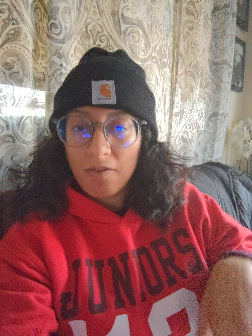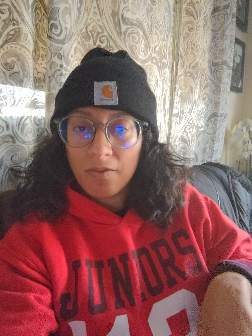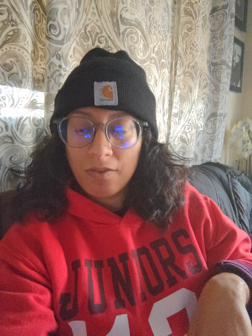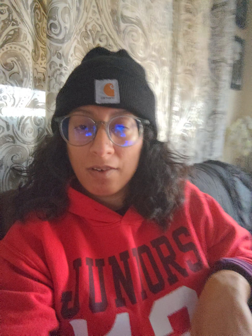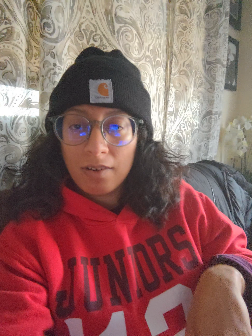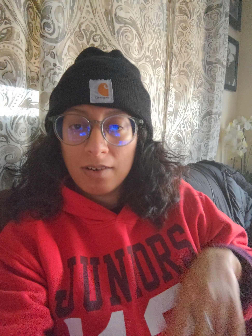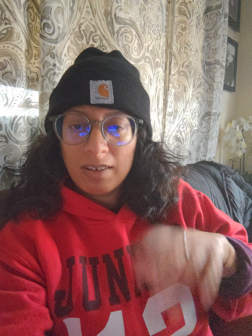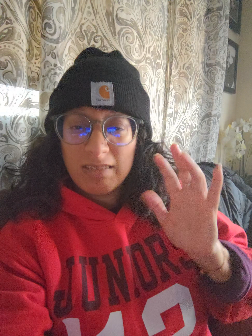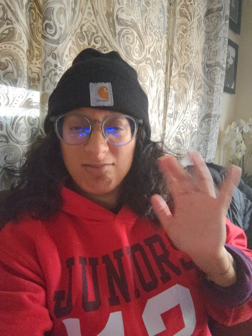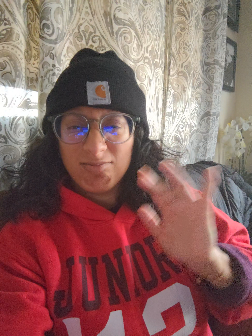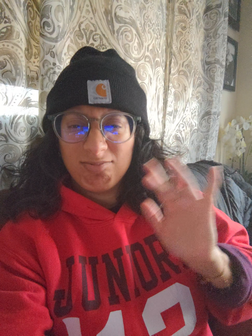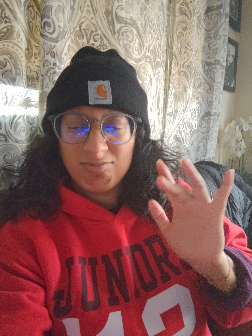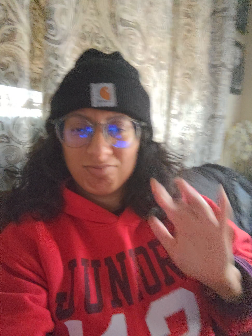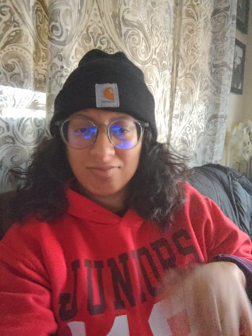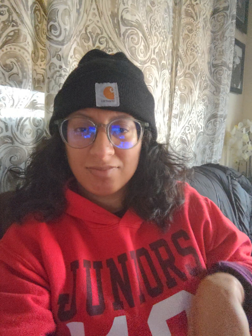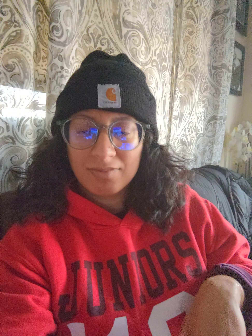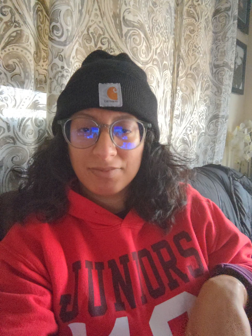yucky